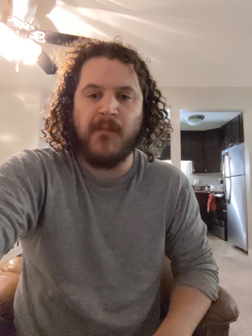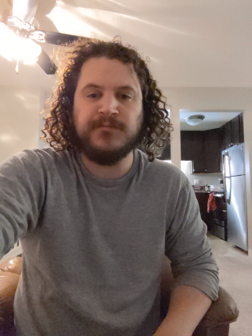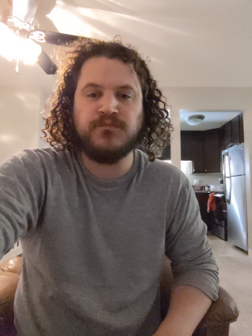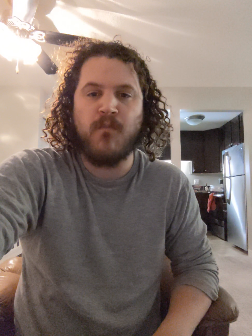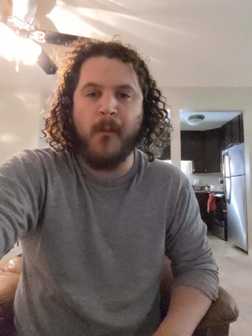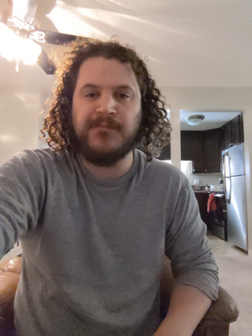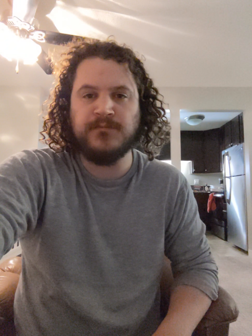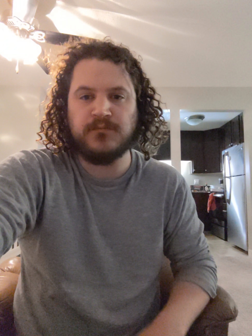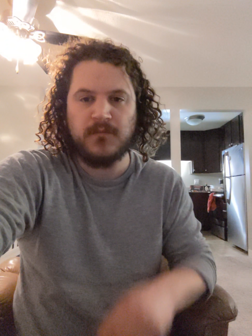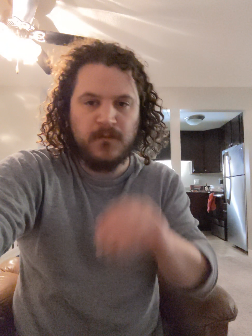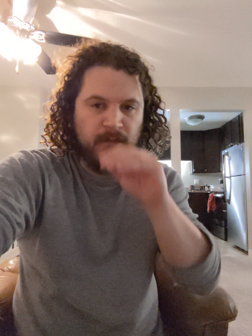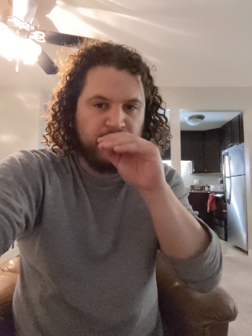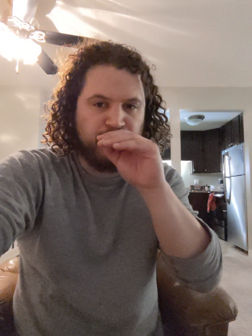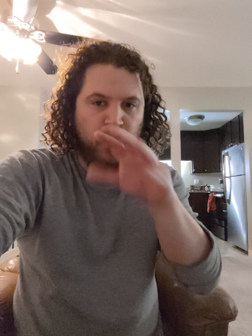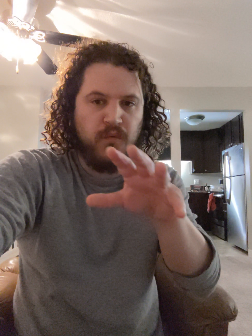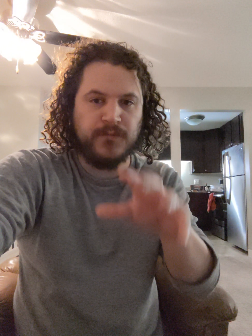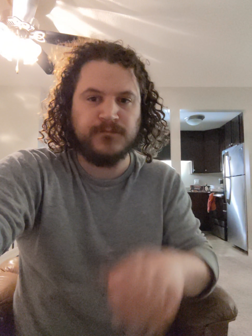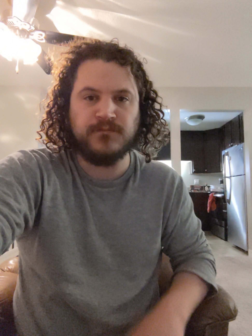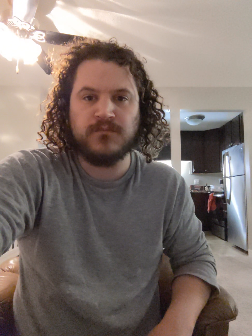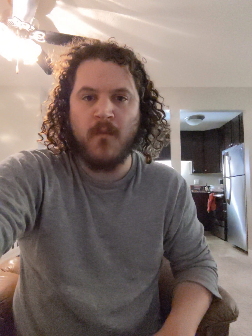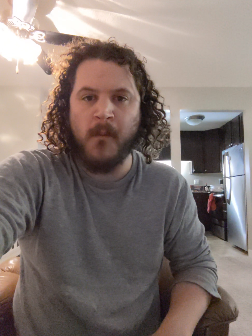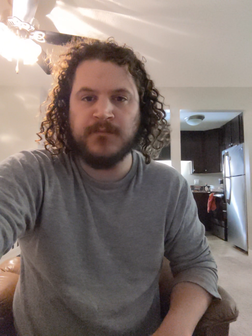blow